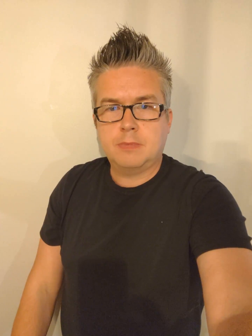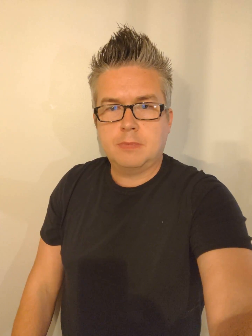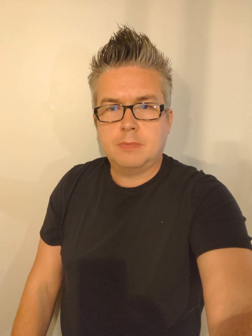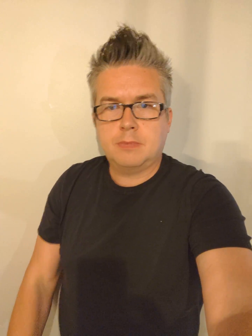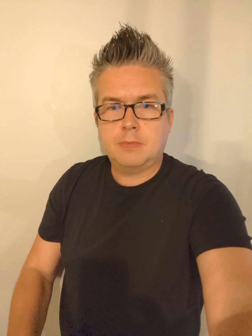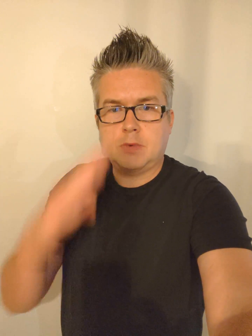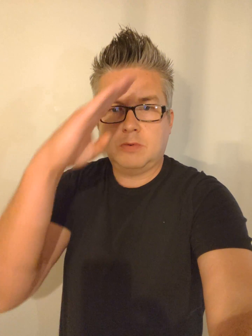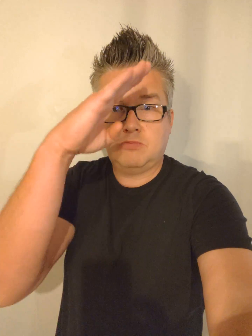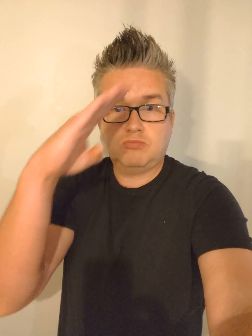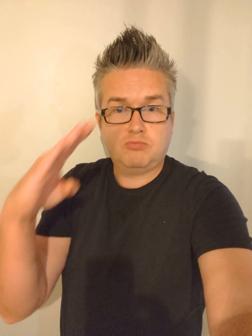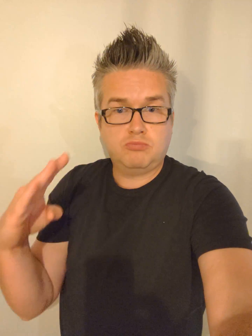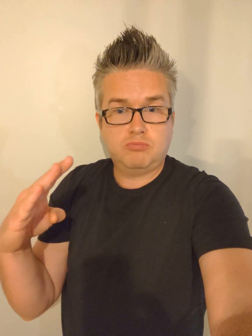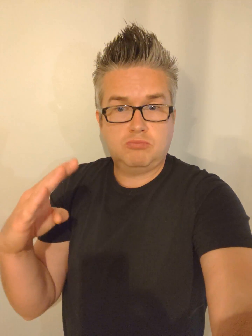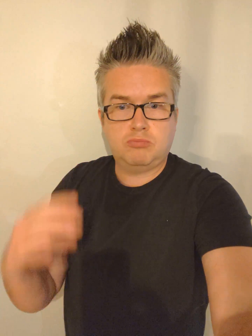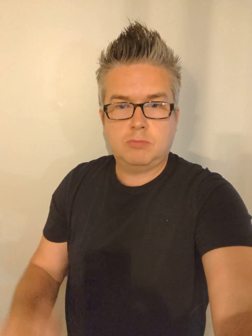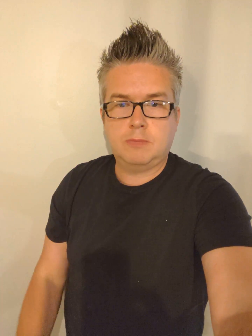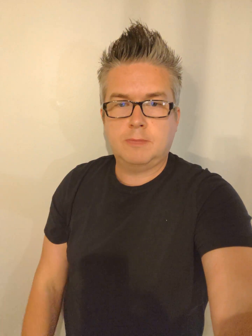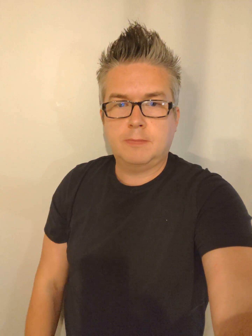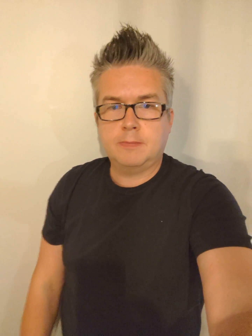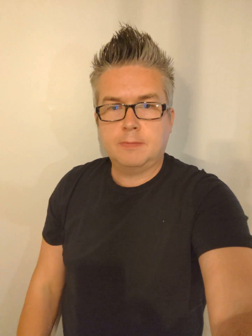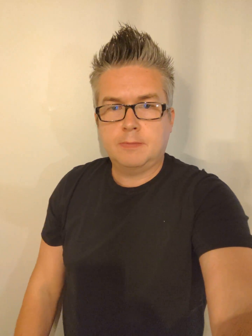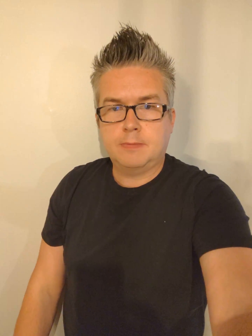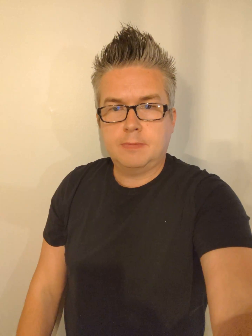roof